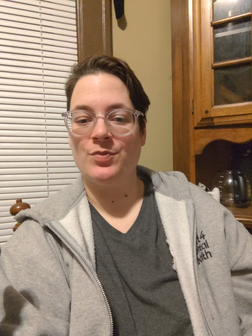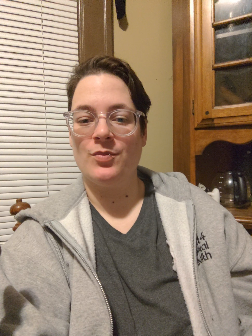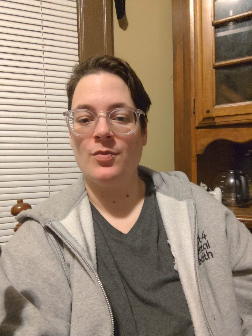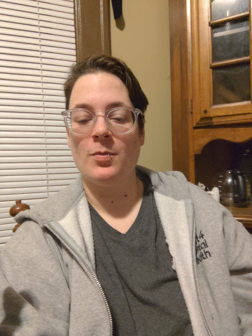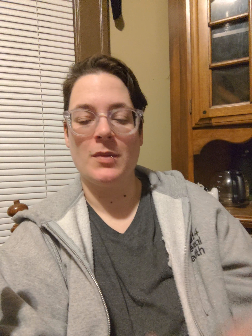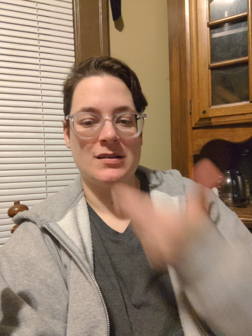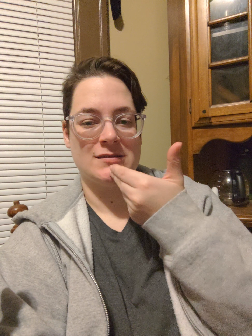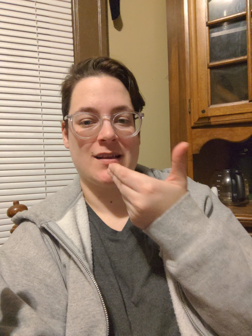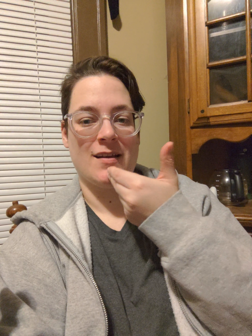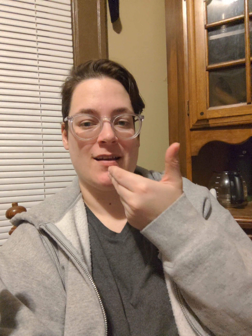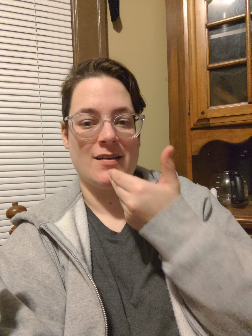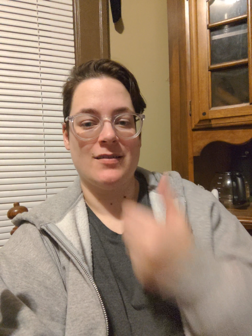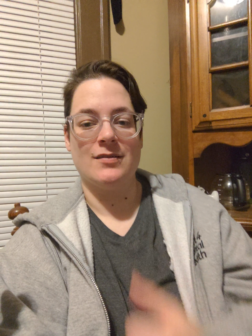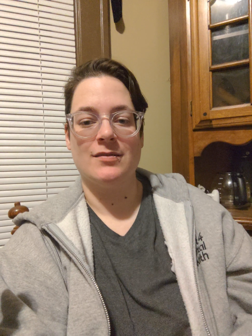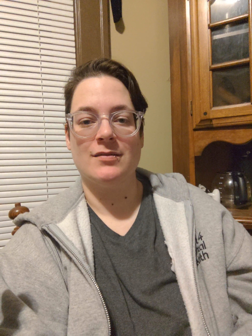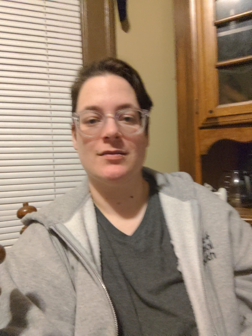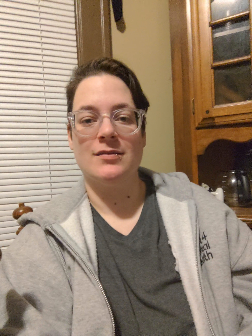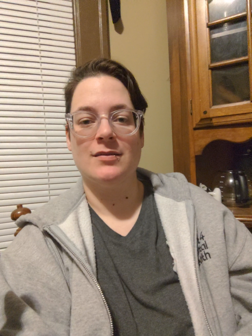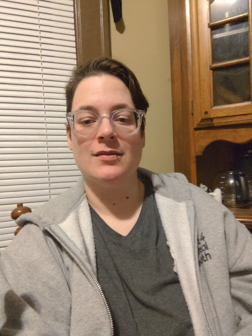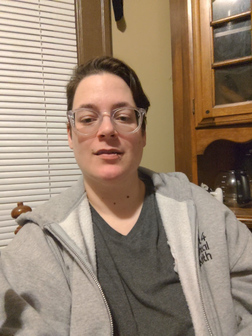pizza